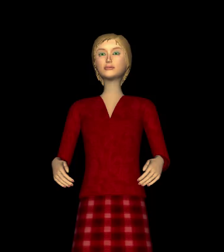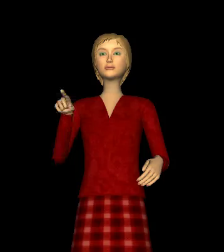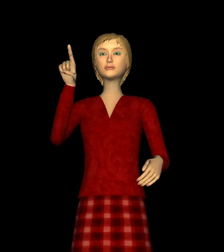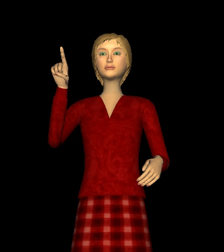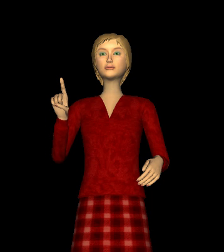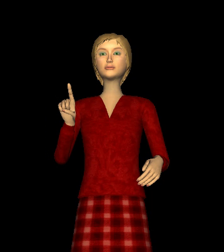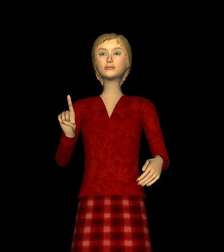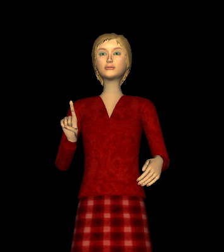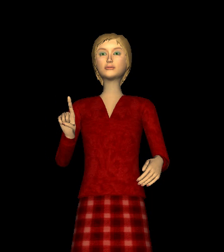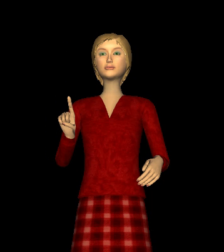سؤال